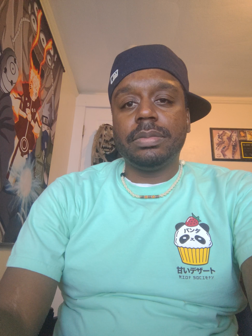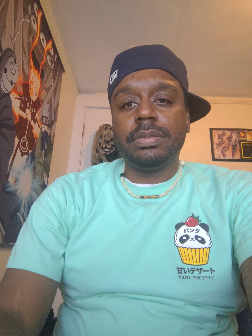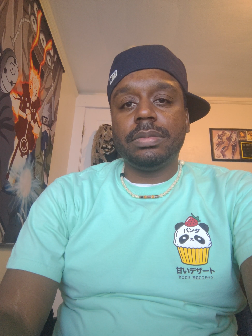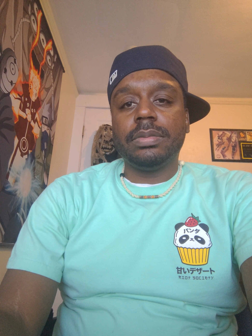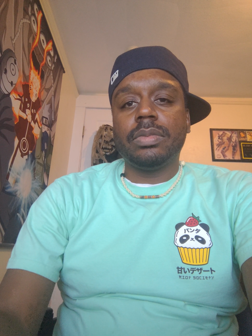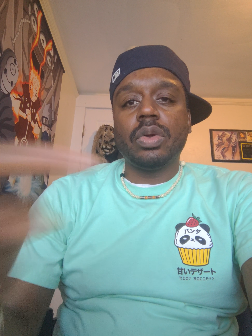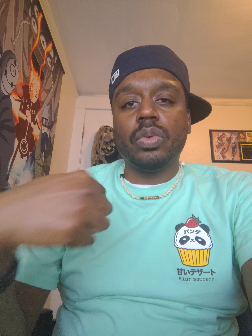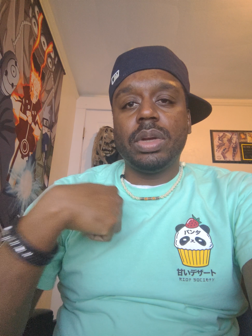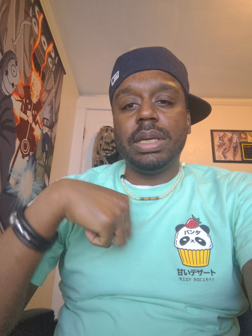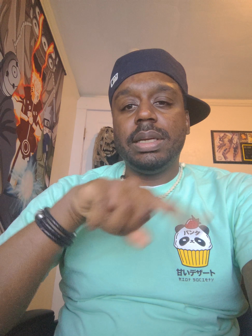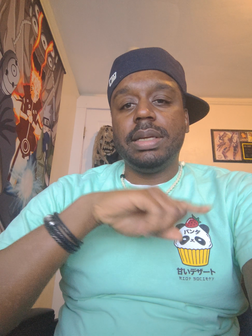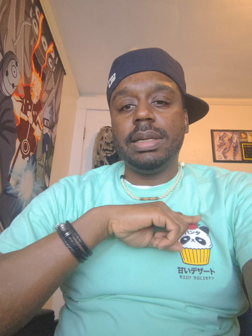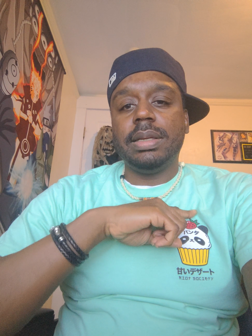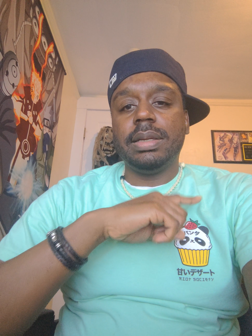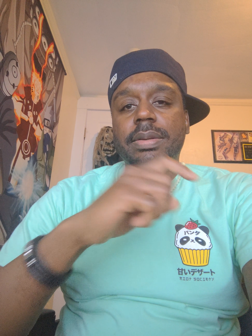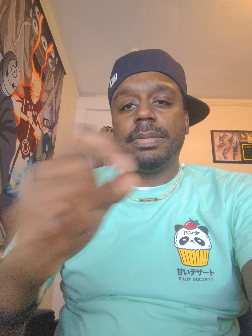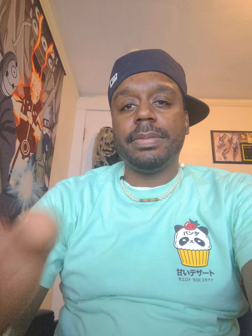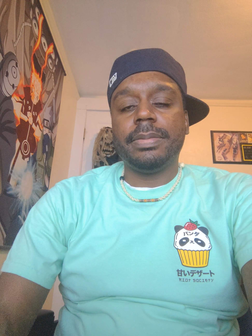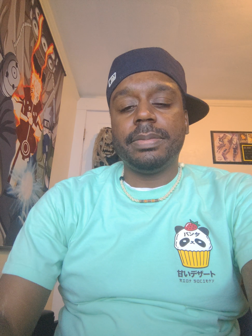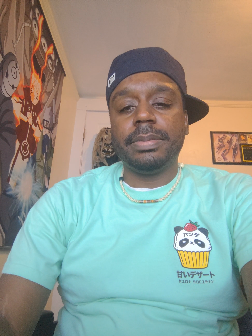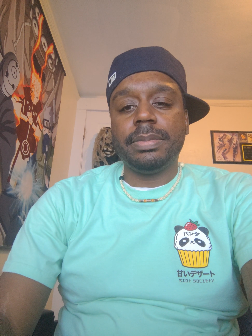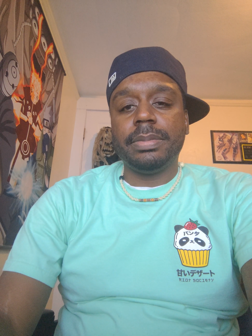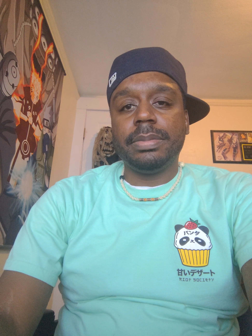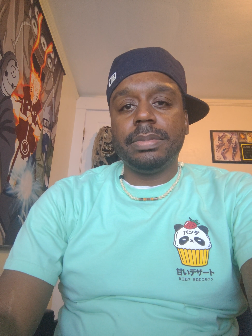we